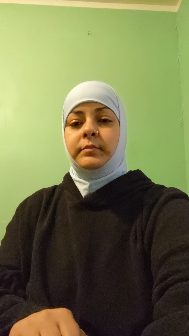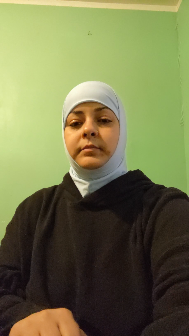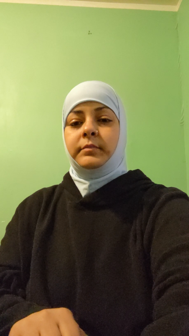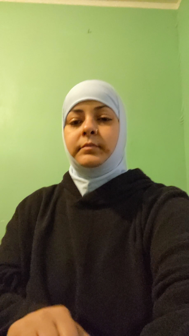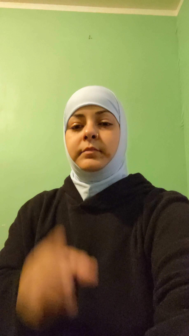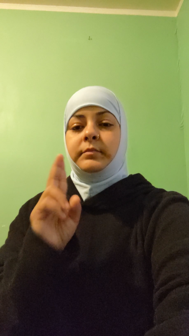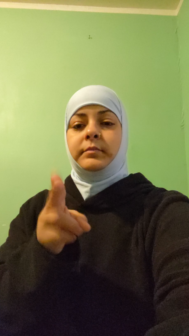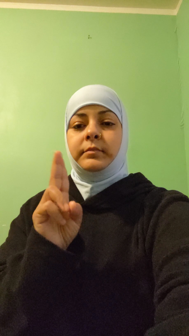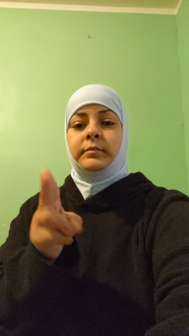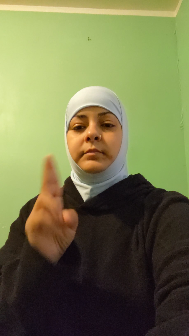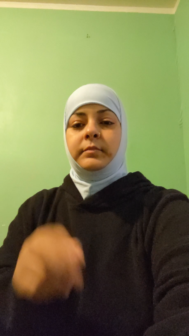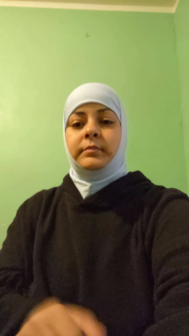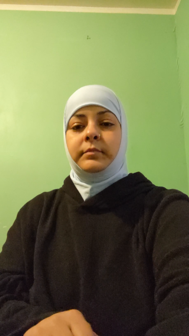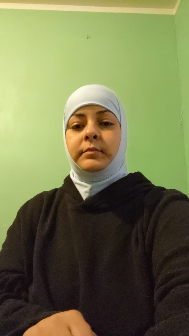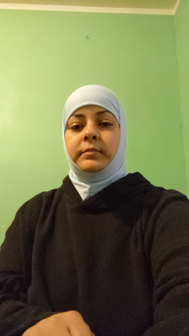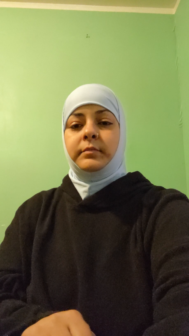hurry